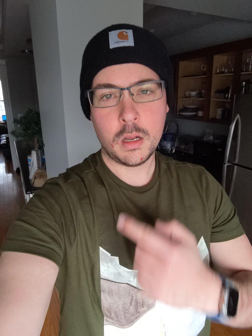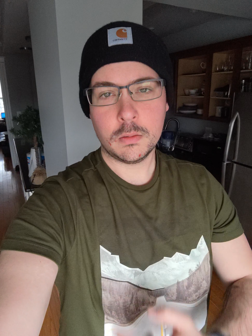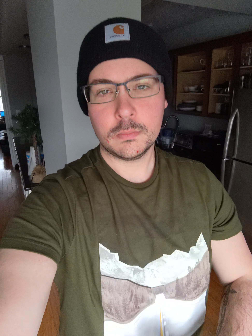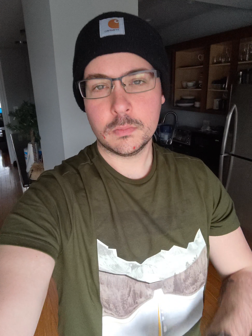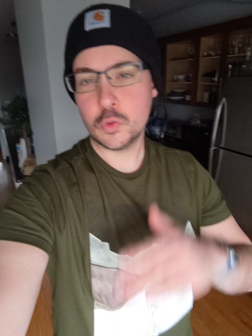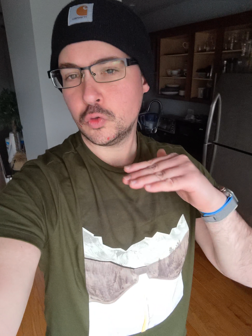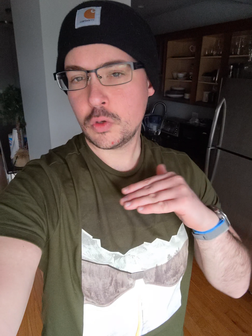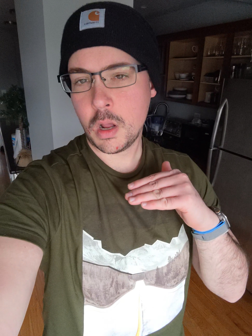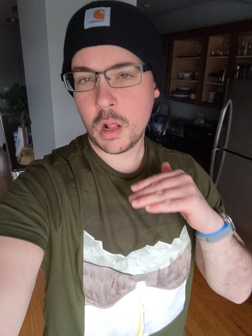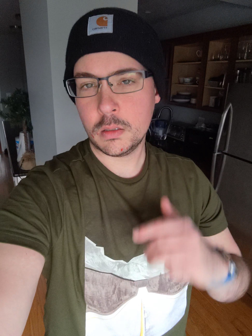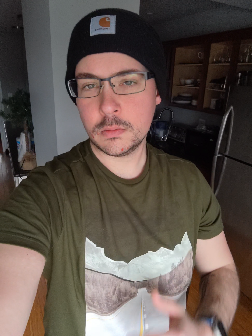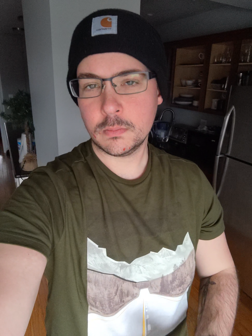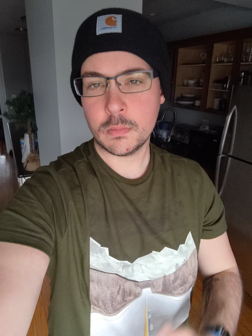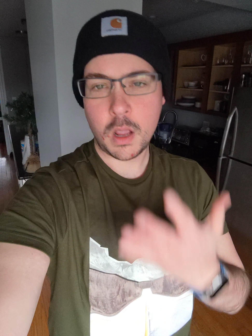child